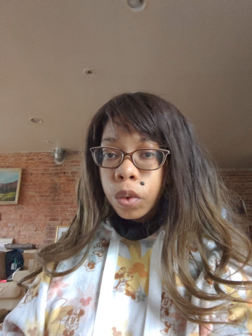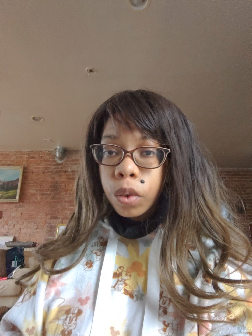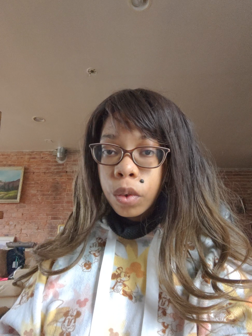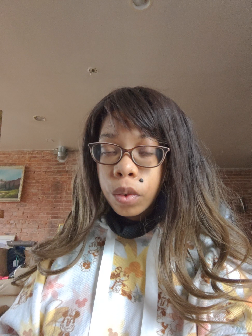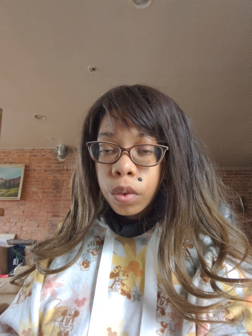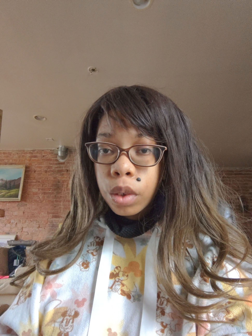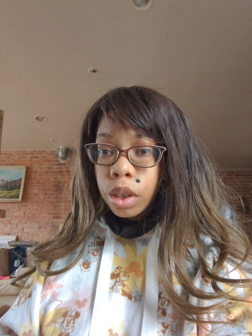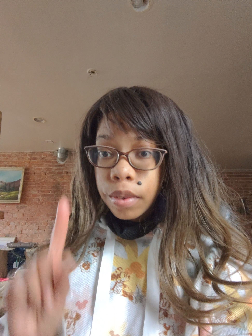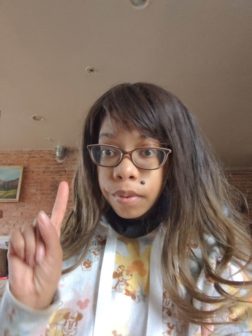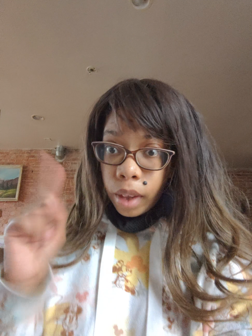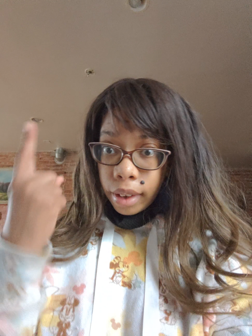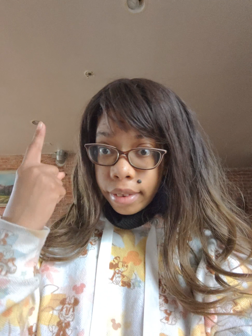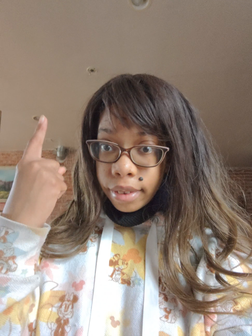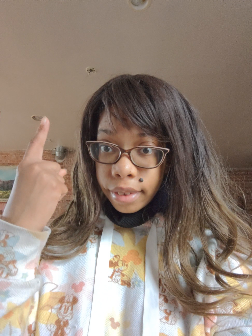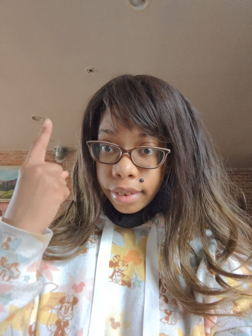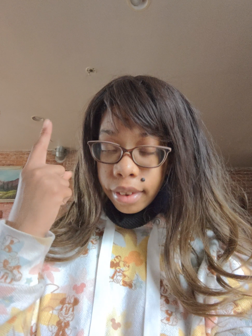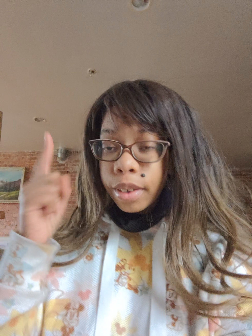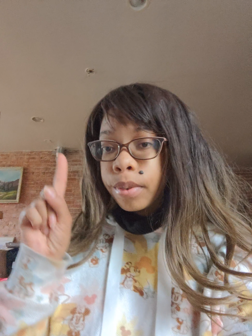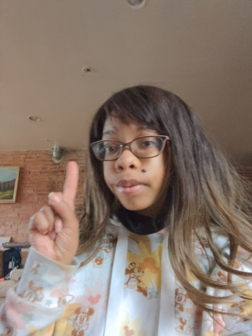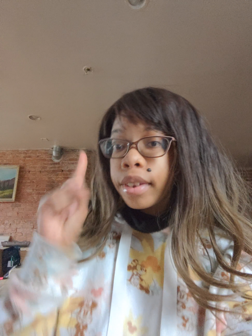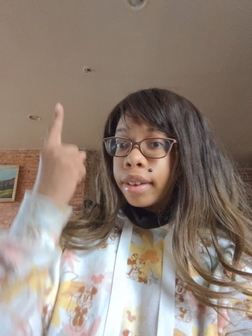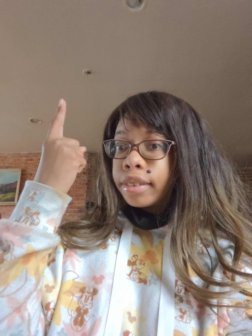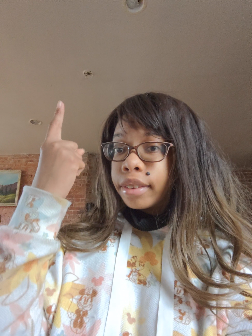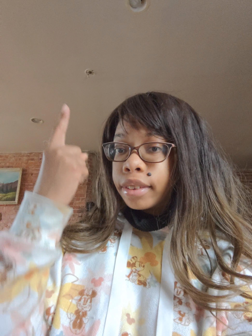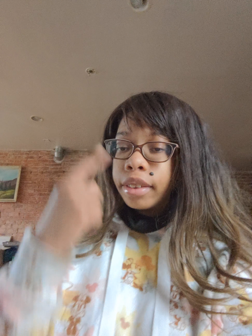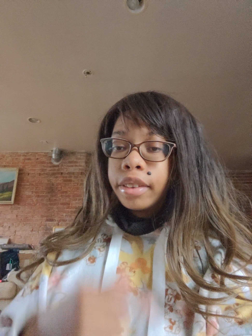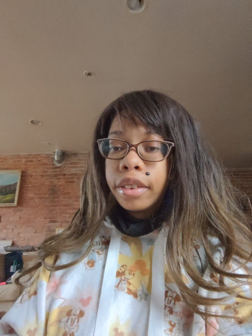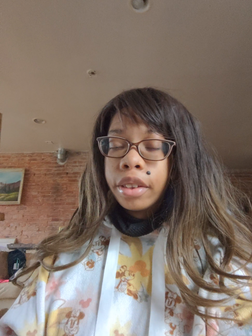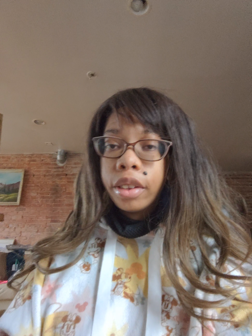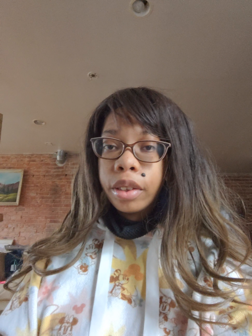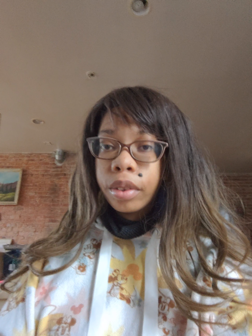first